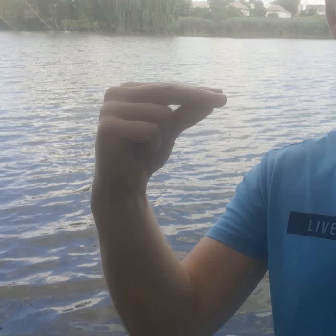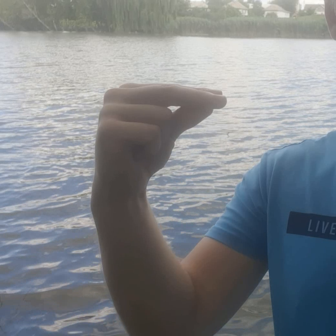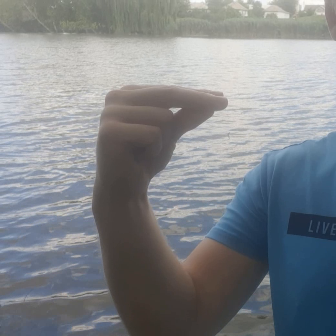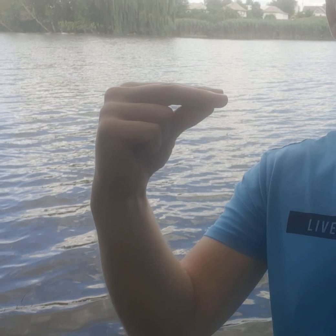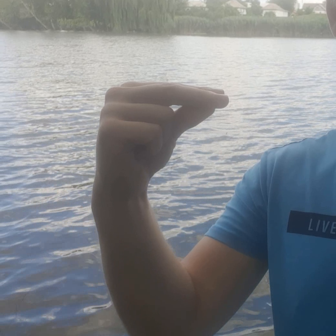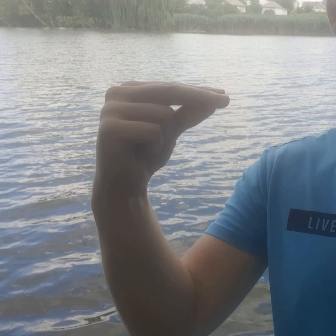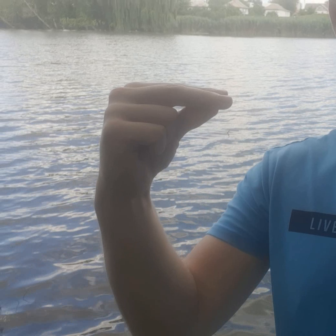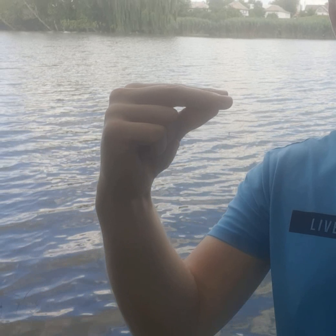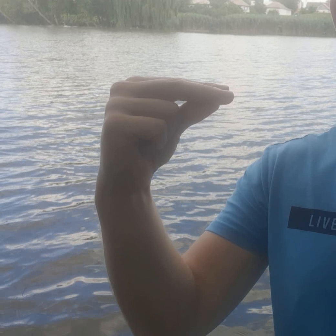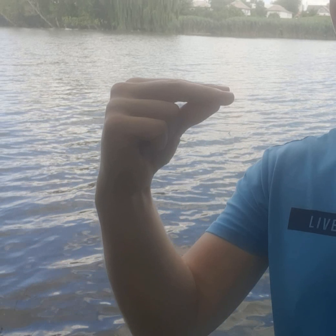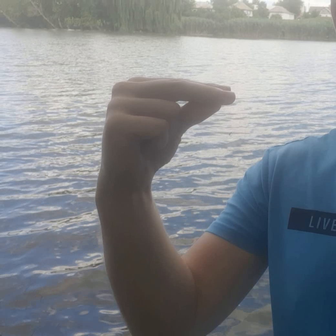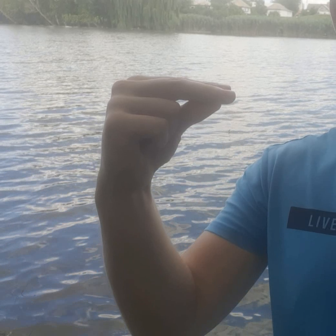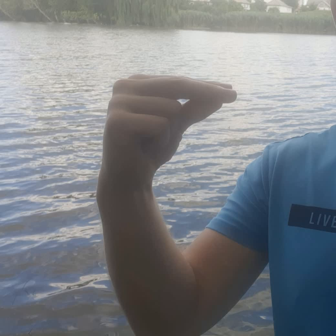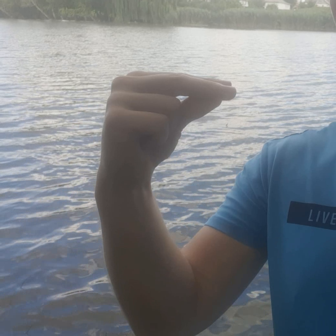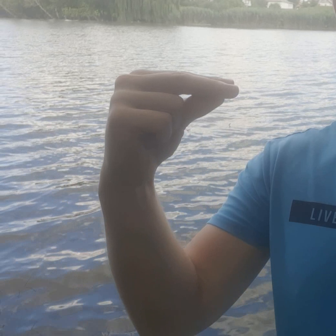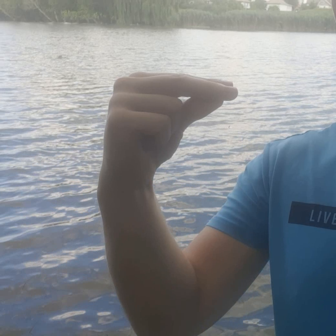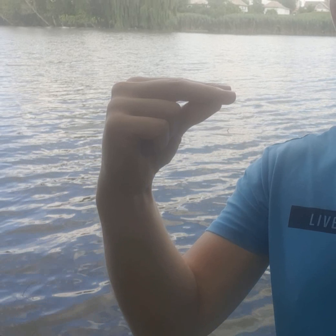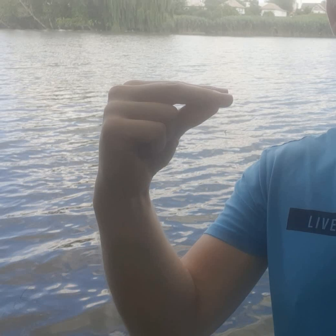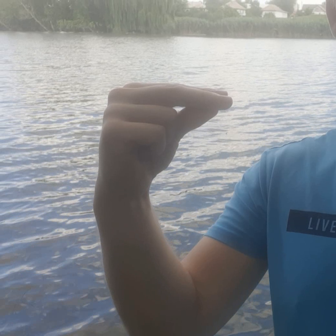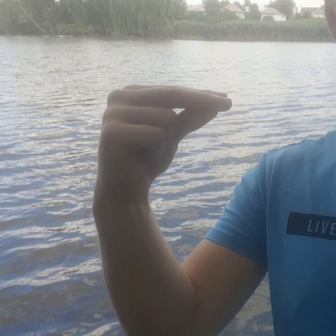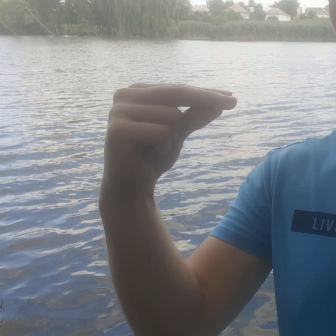Ч